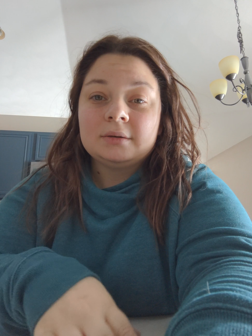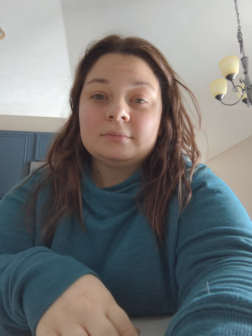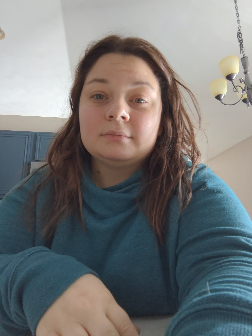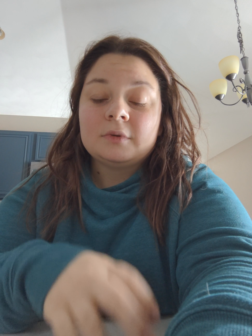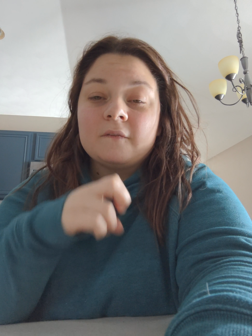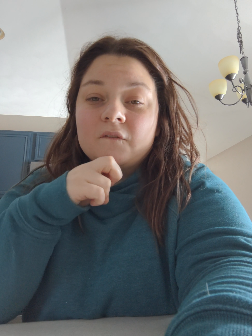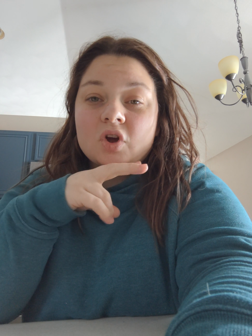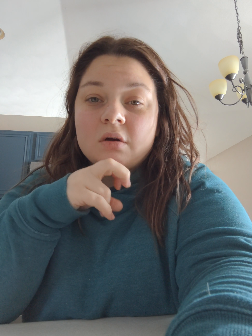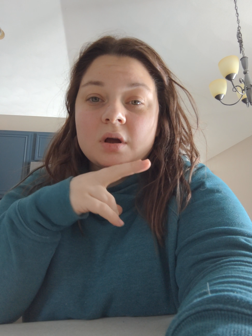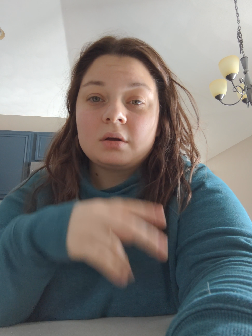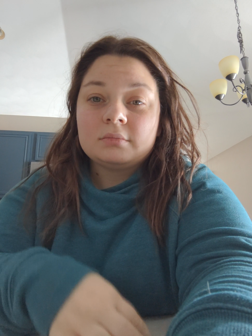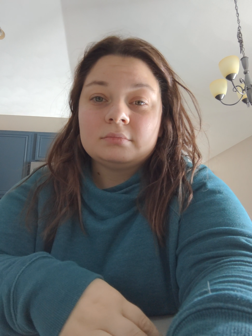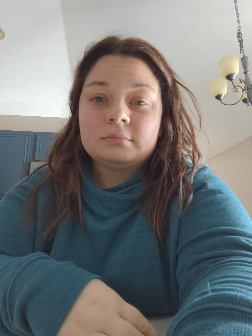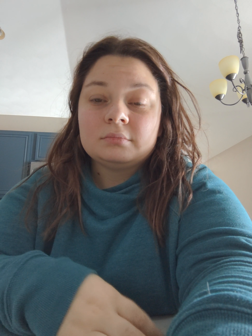frog